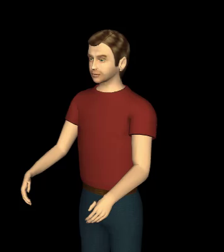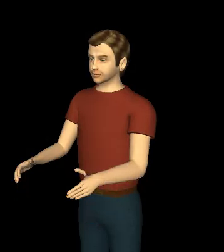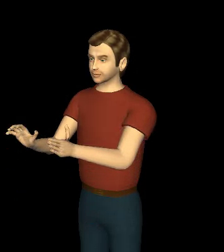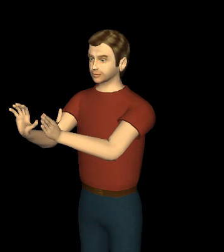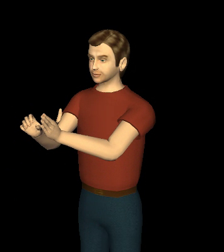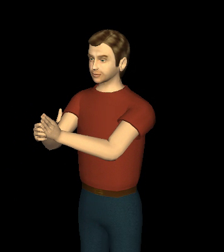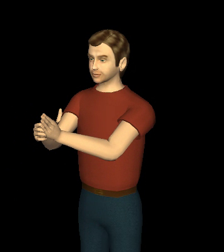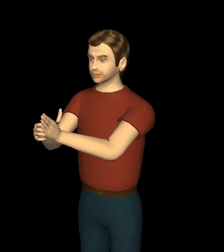طماطم